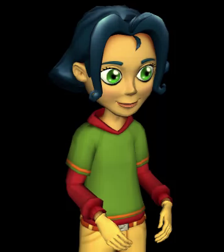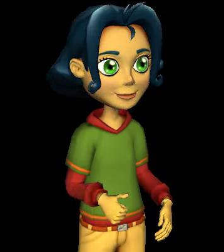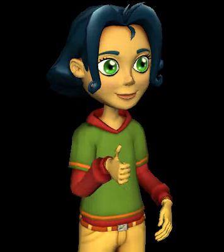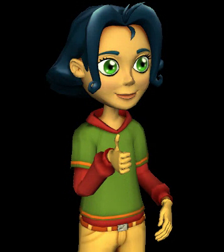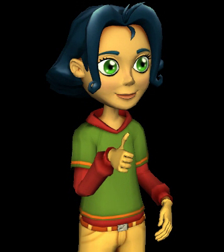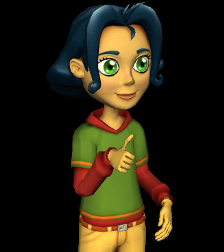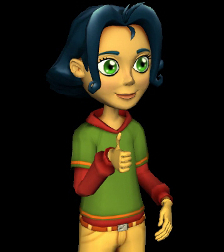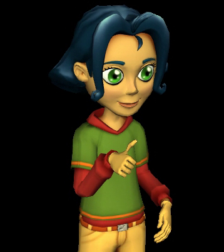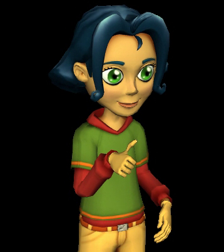أول